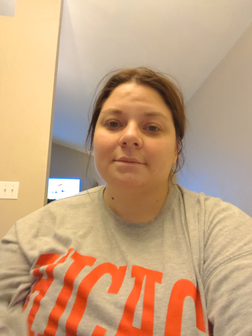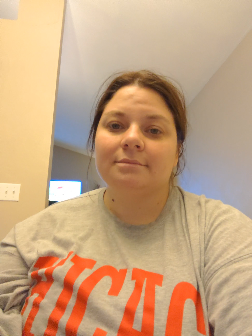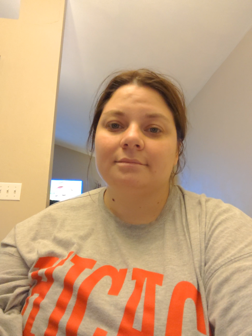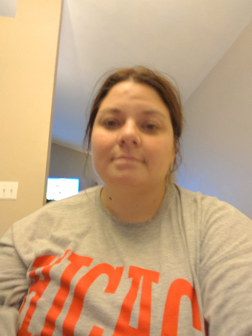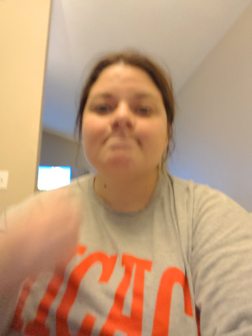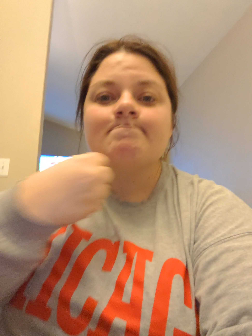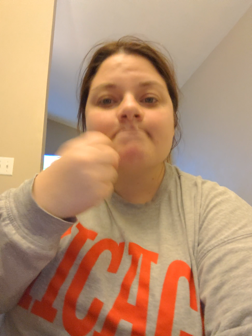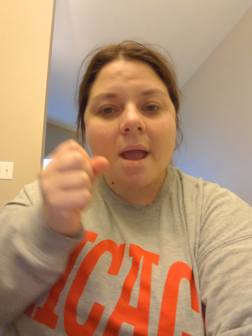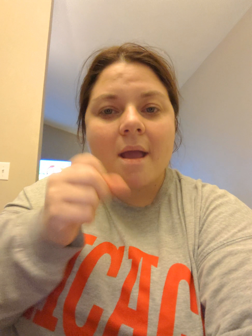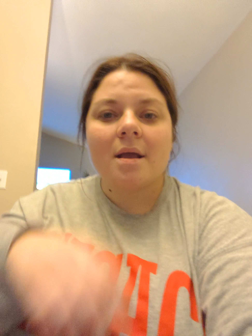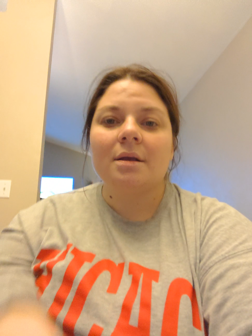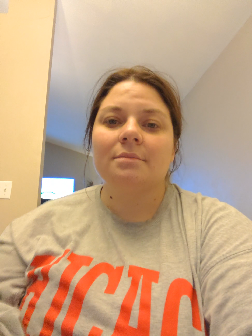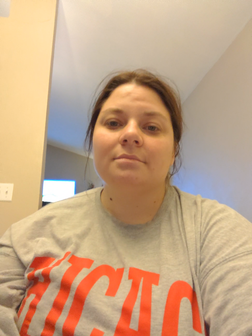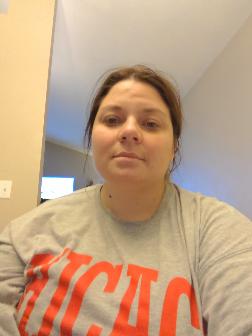make